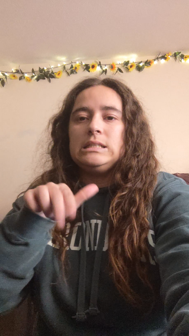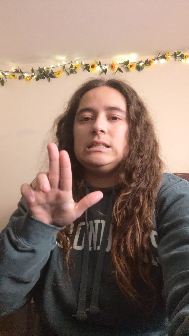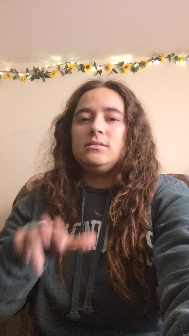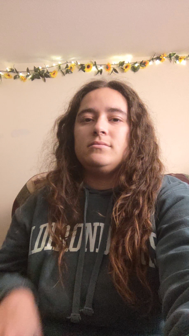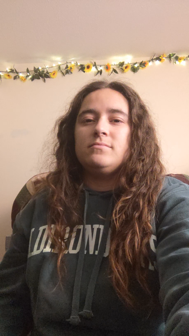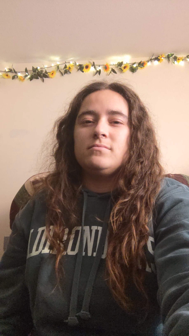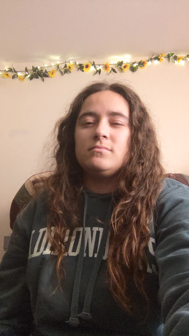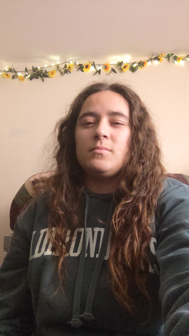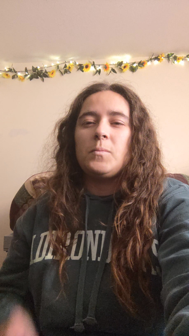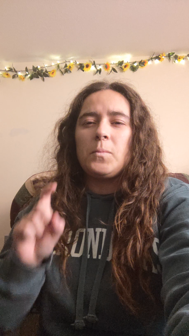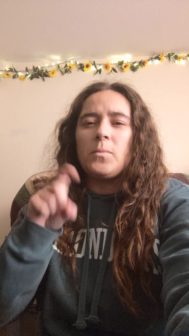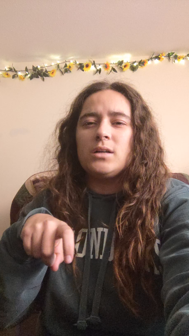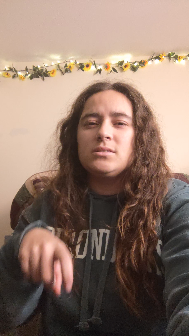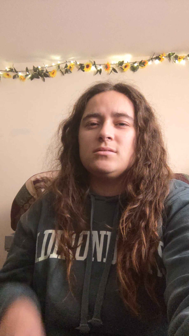must